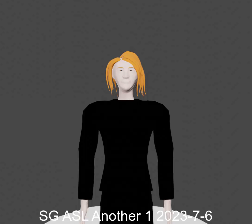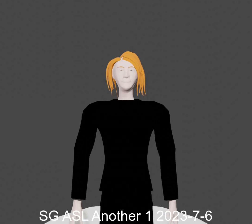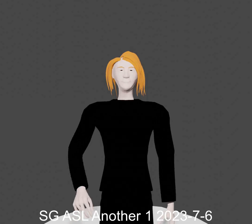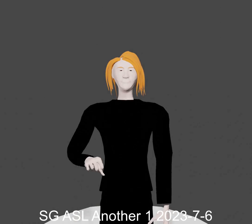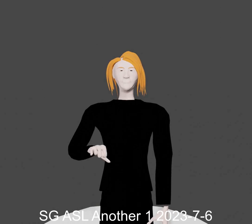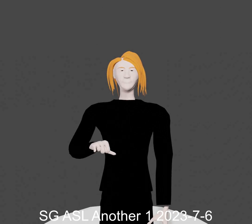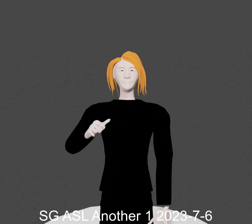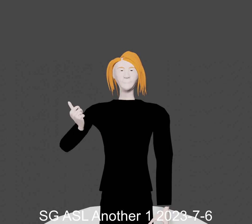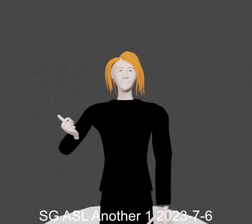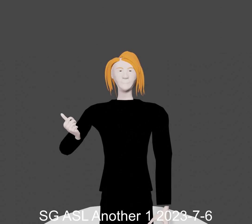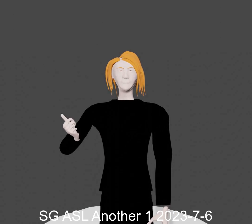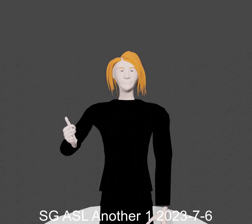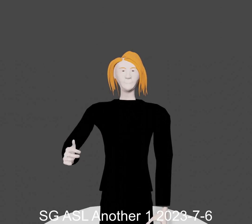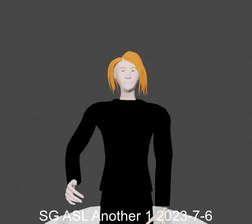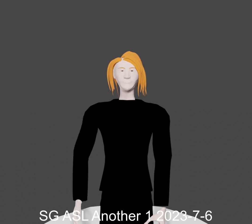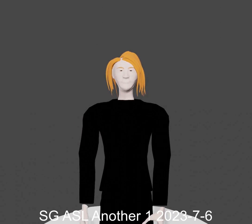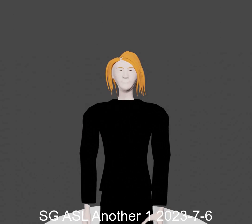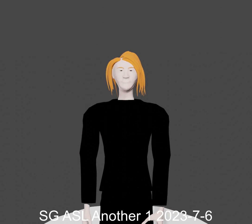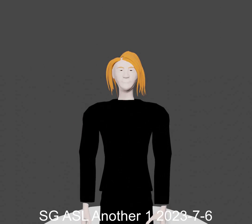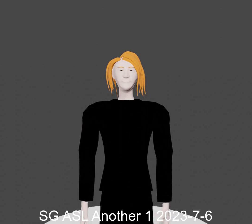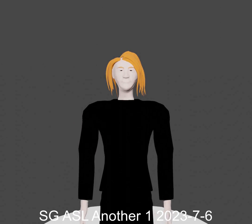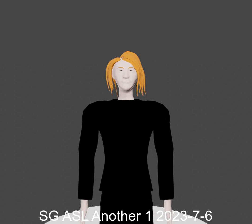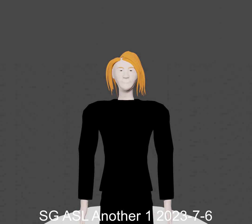Another